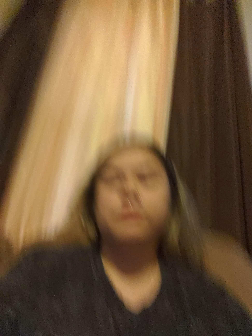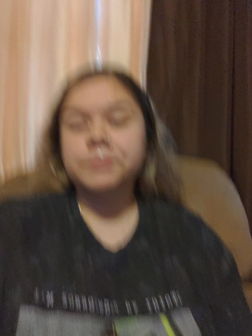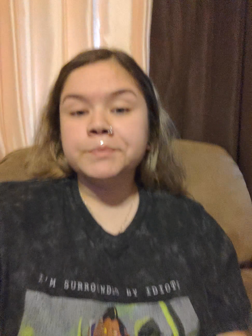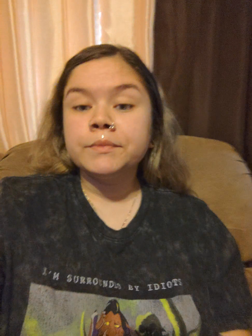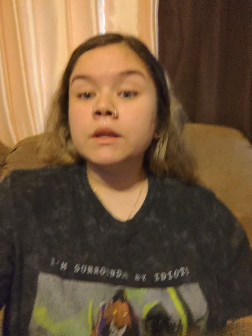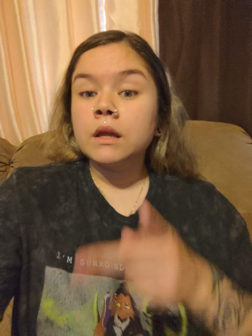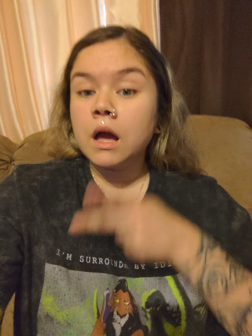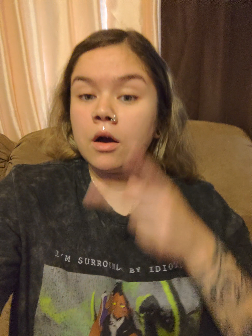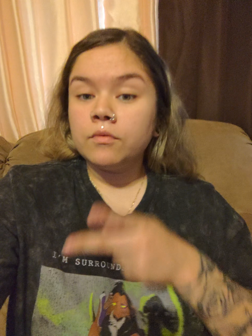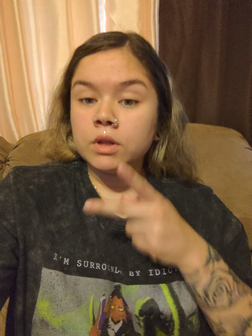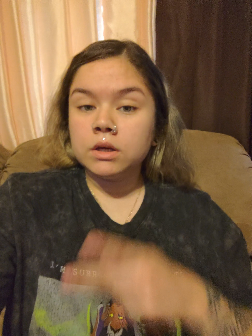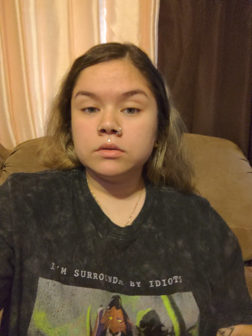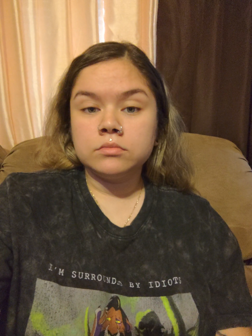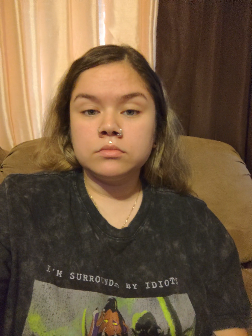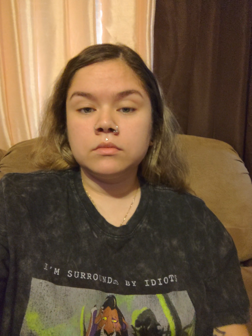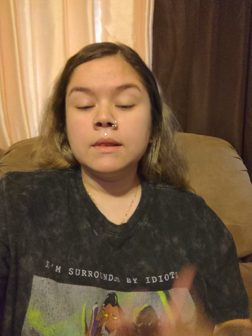careful